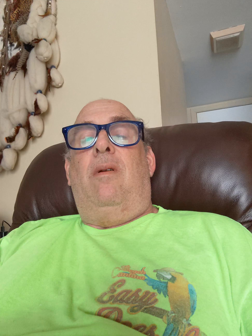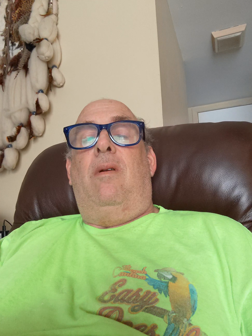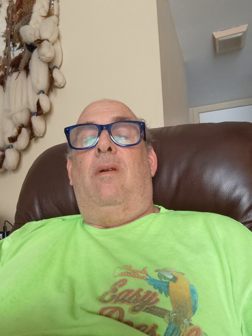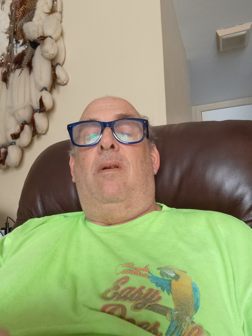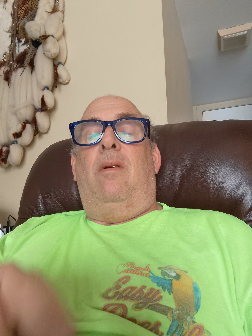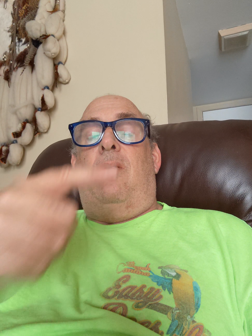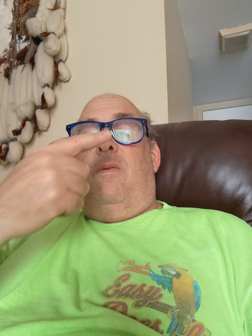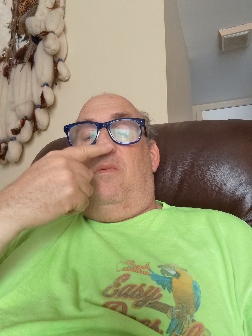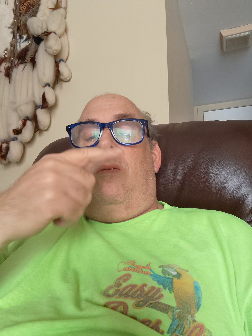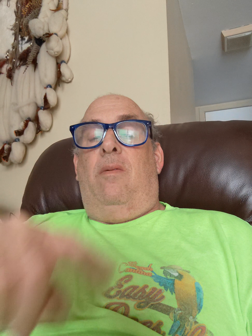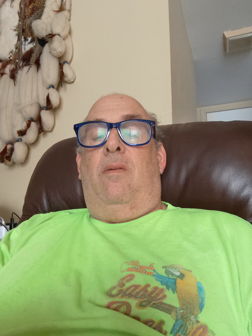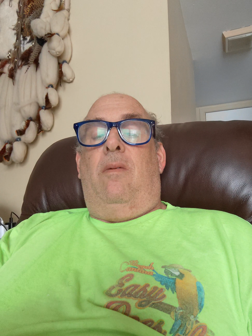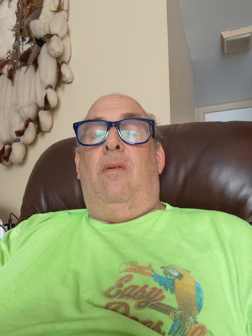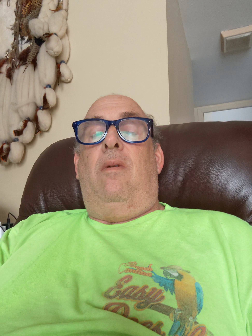nose